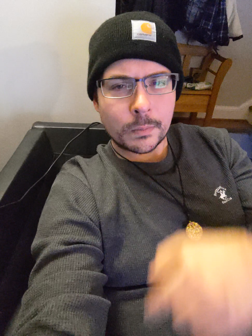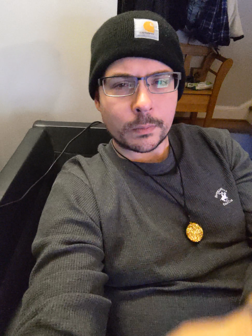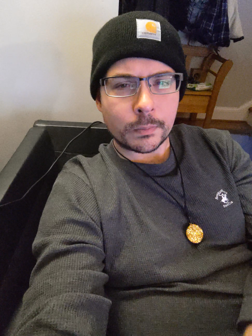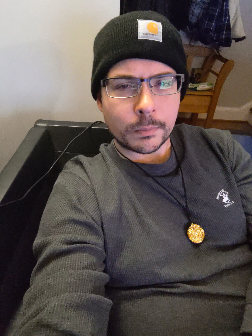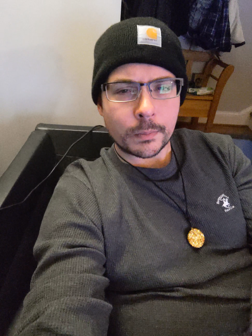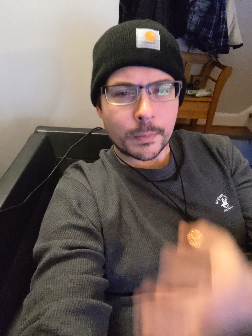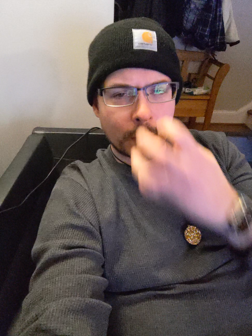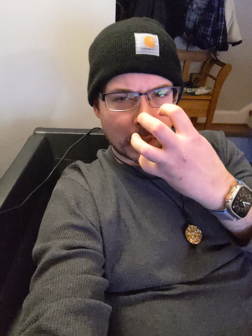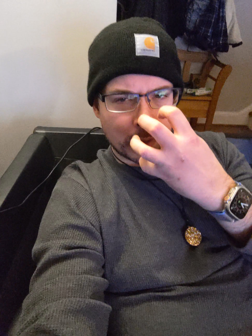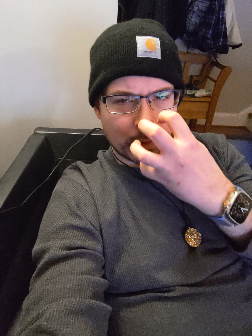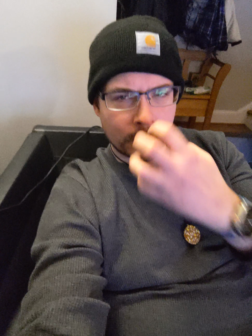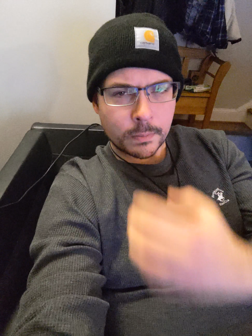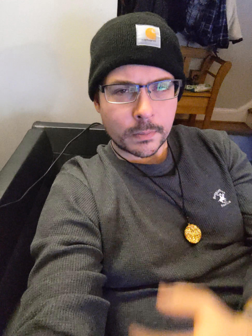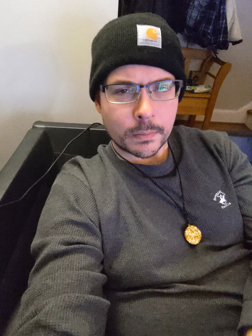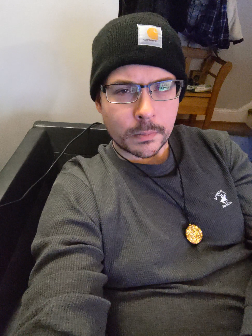mad